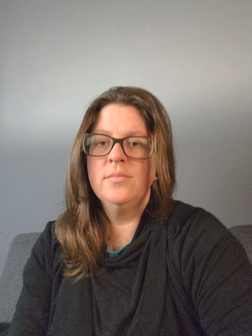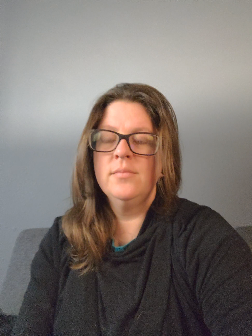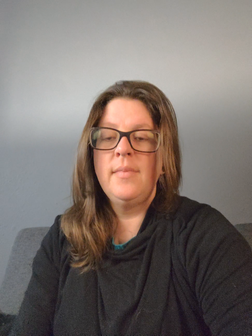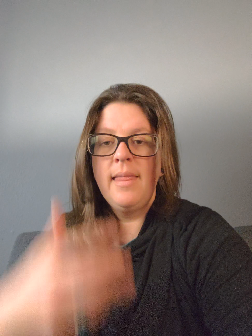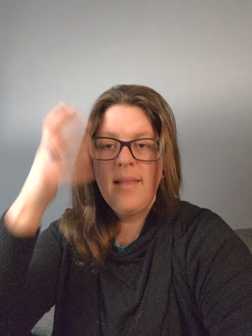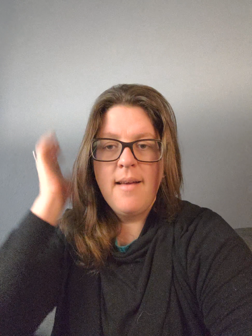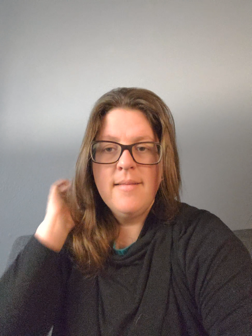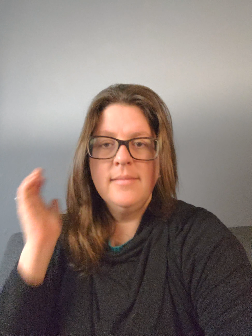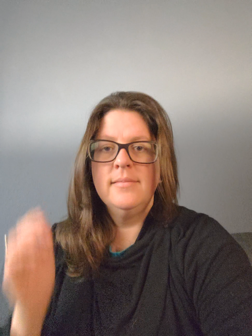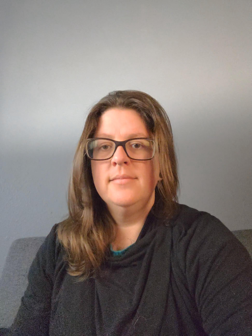lion